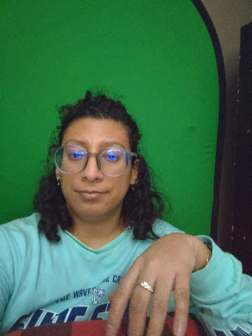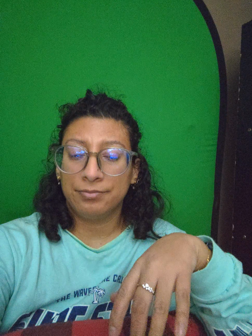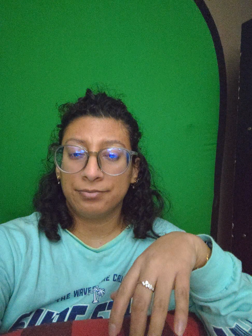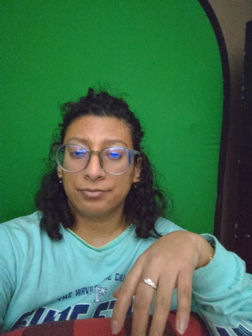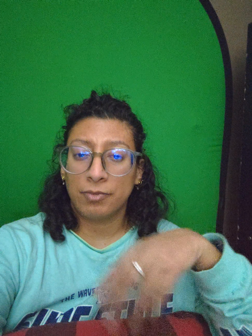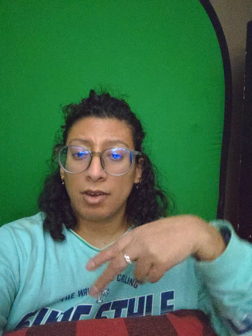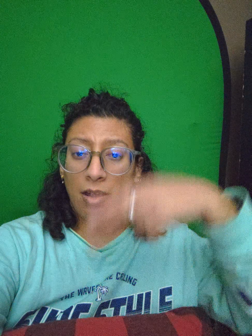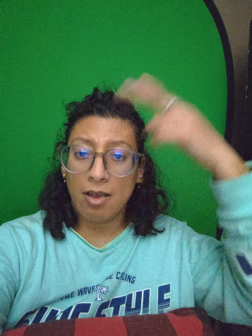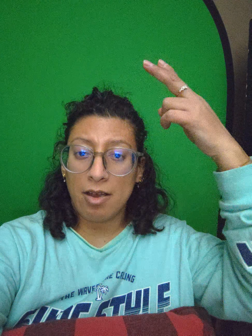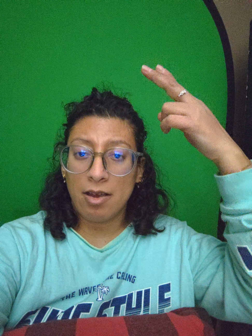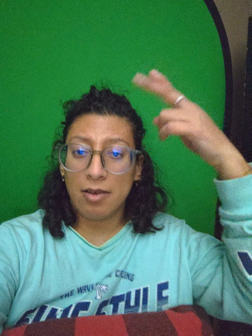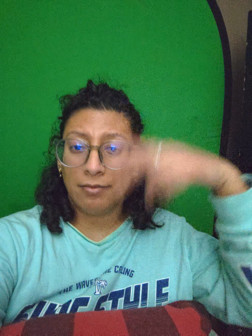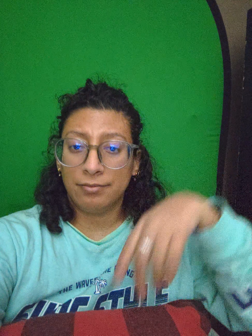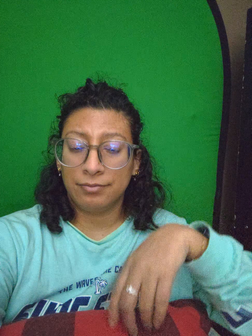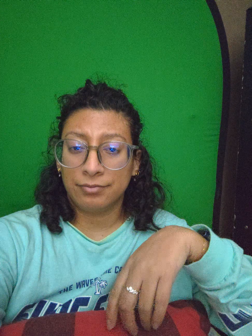high